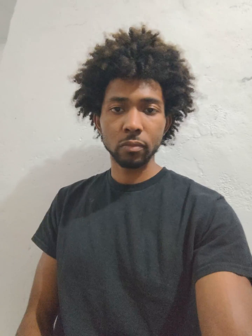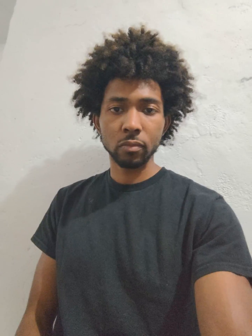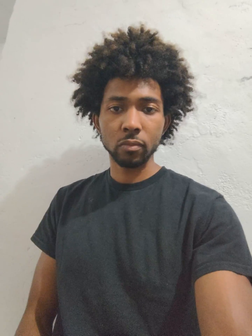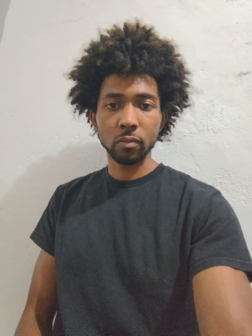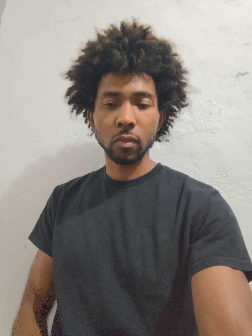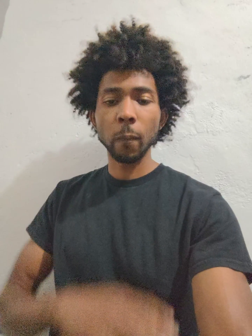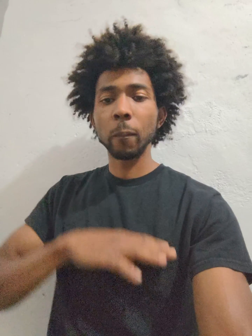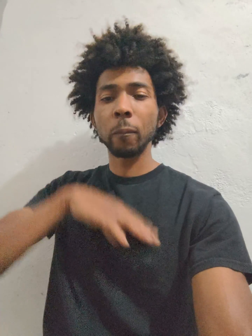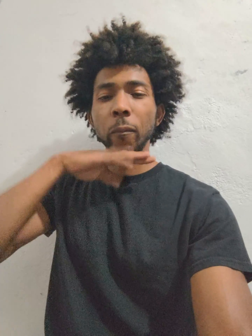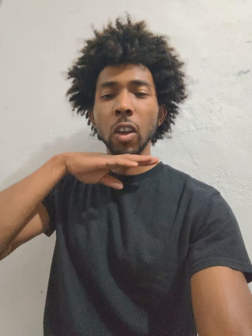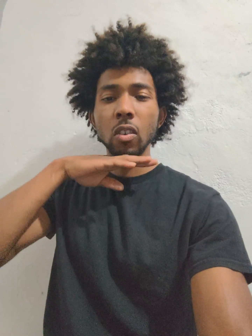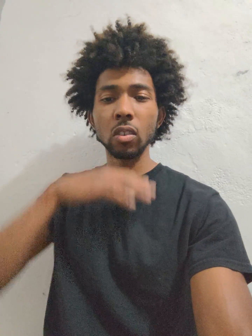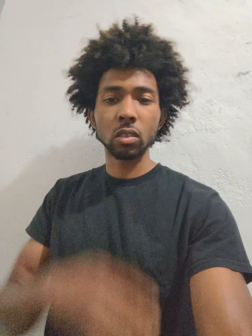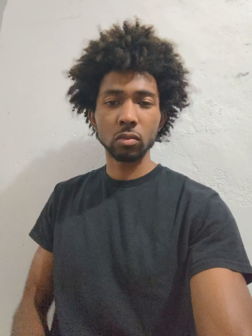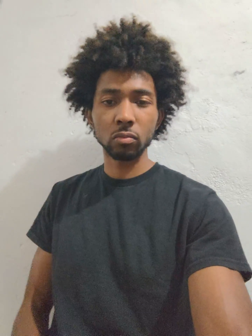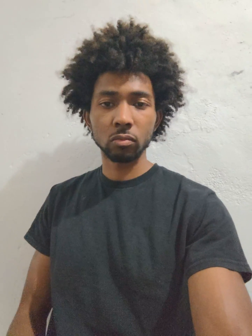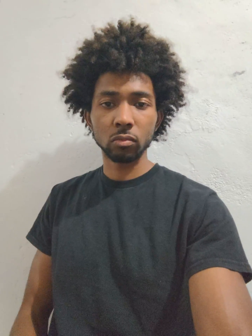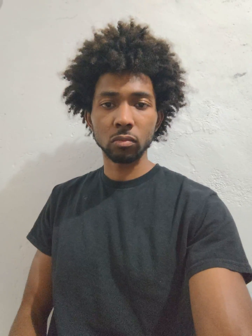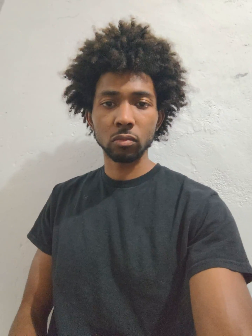full